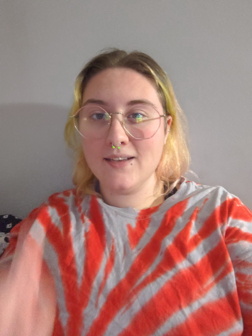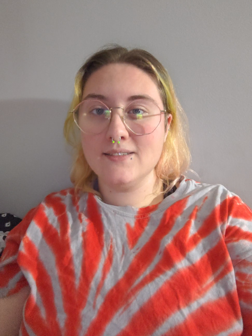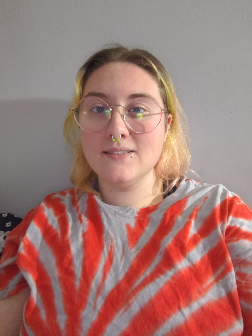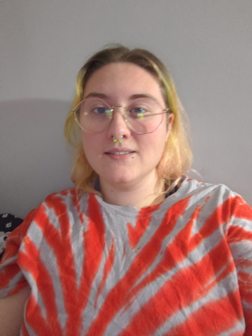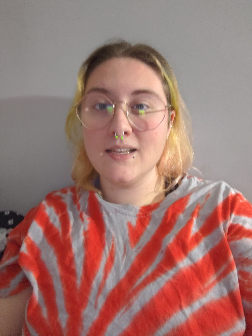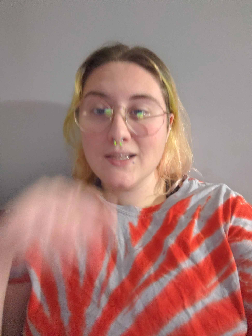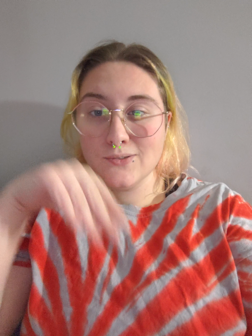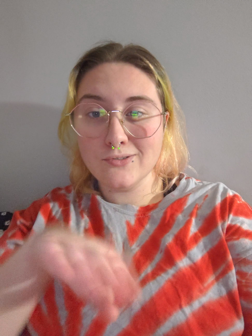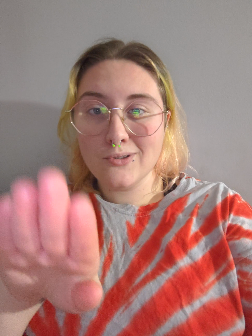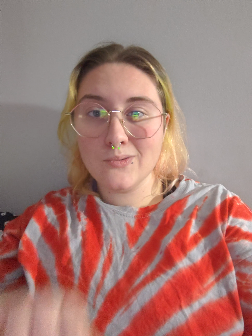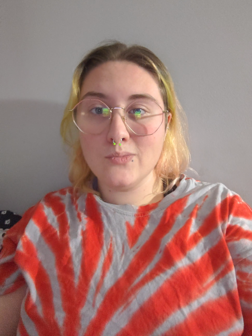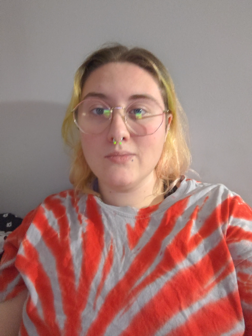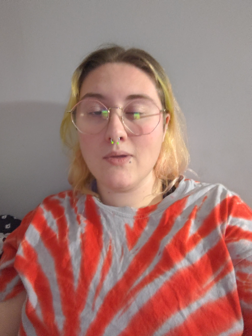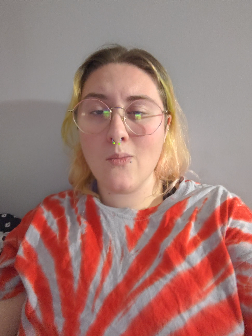into